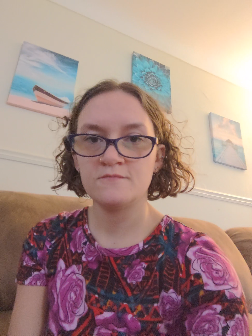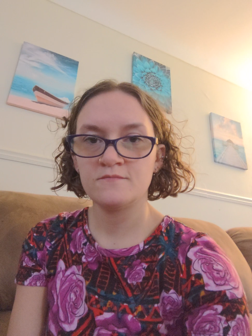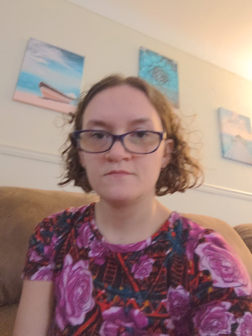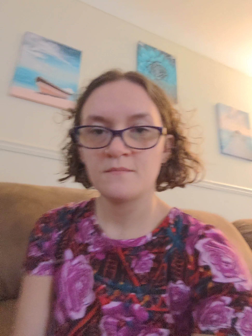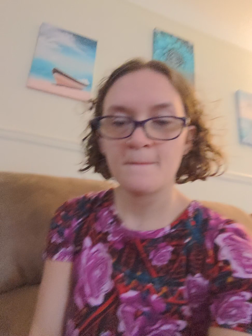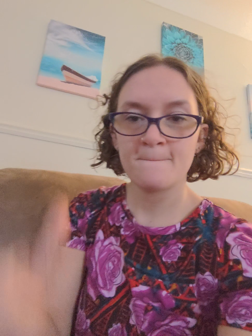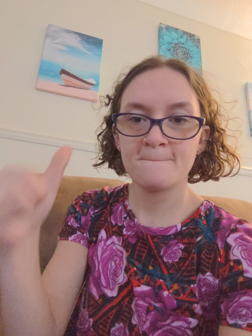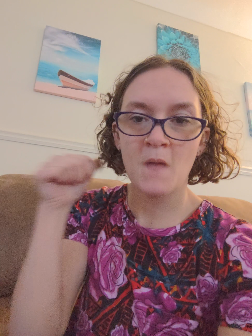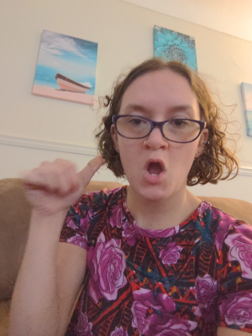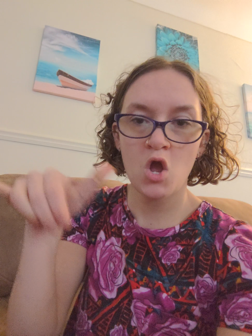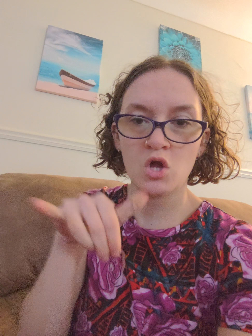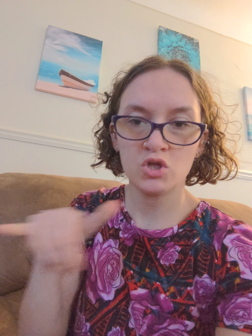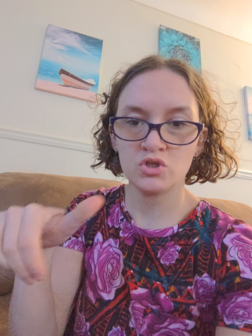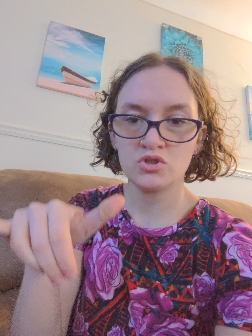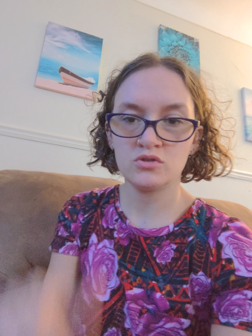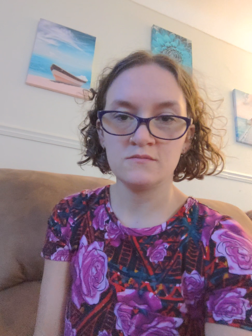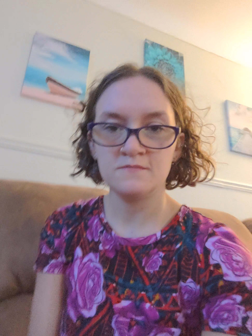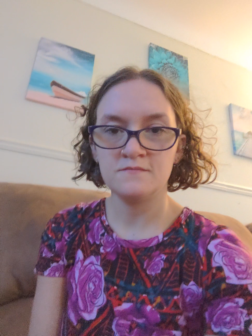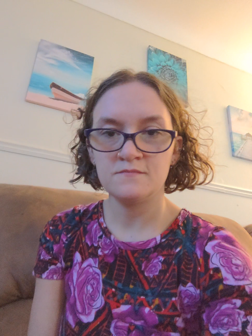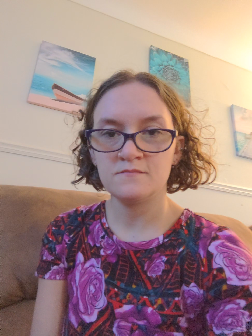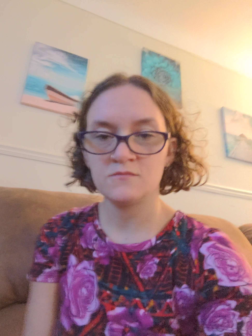backyard